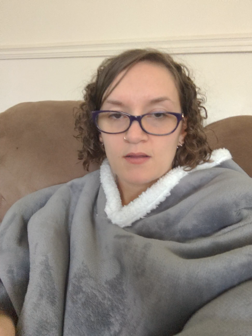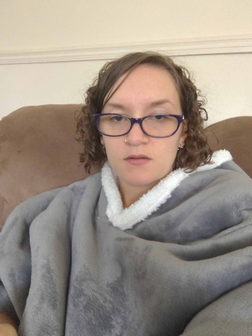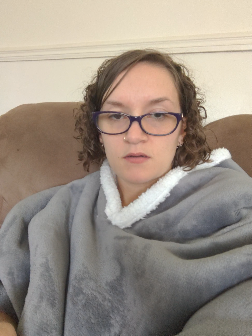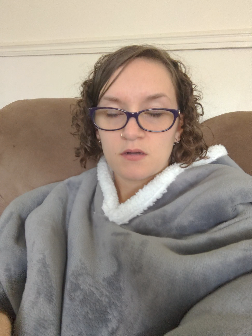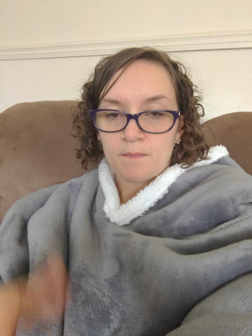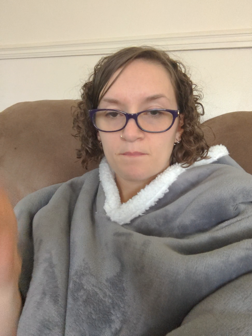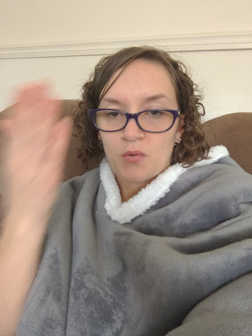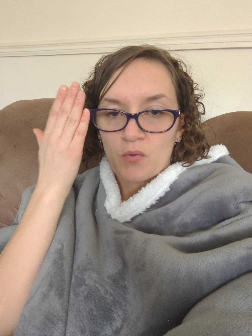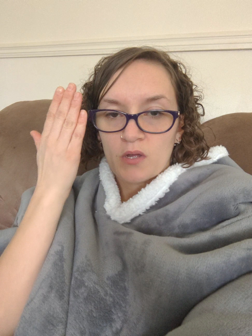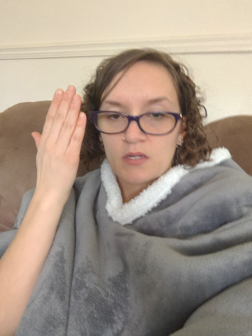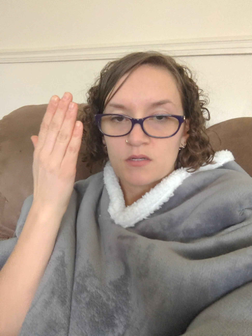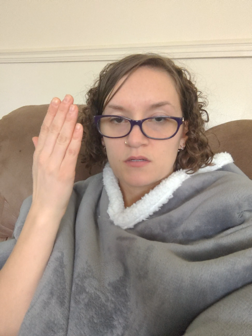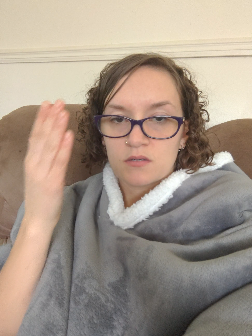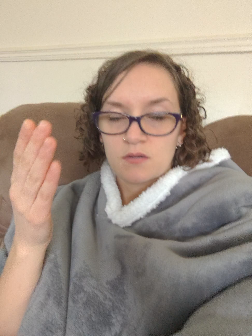morning